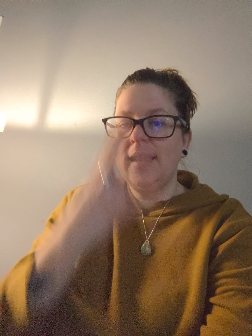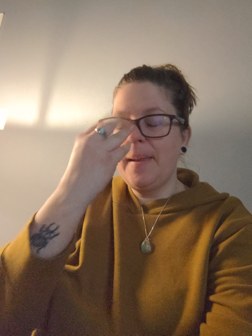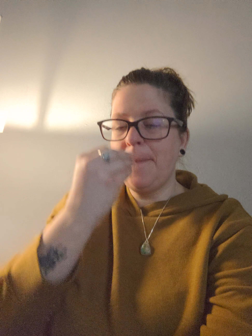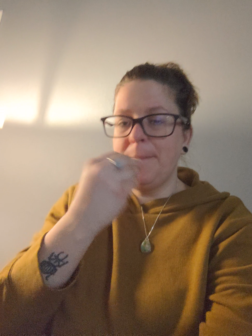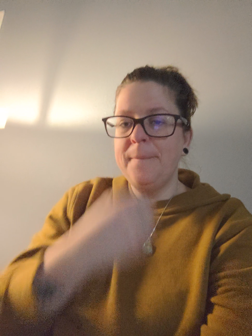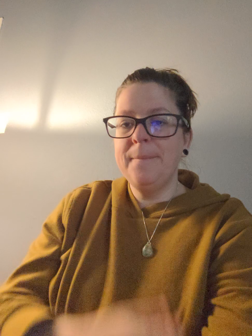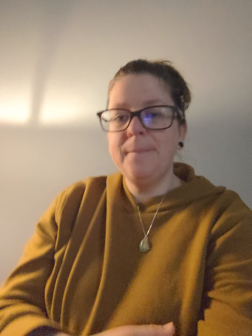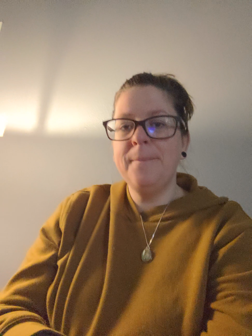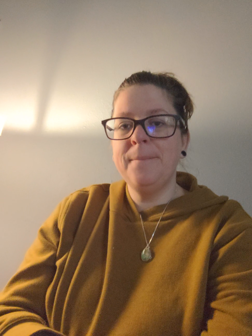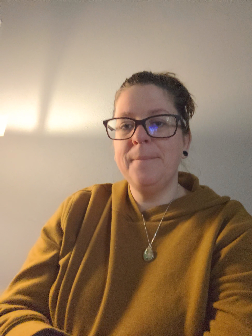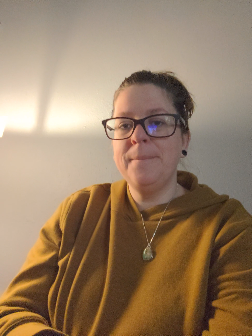nap